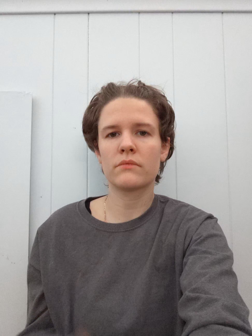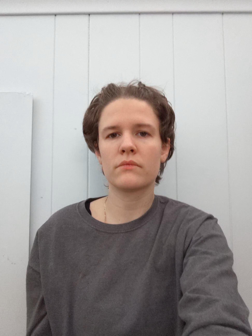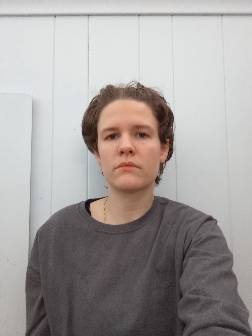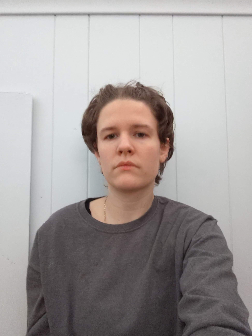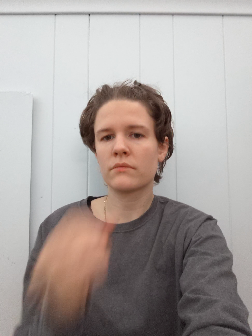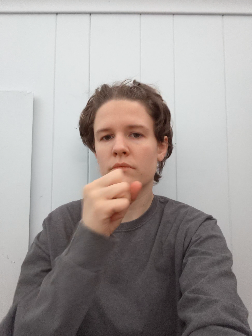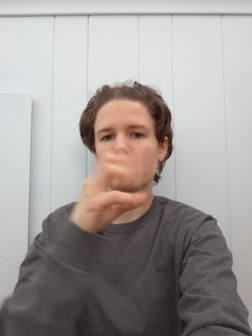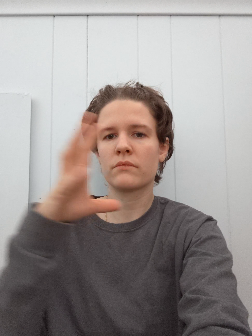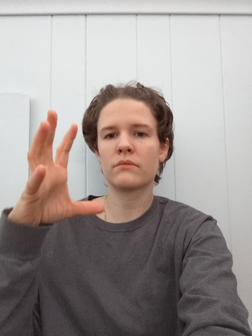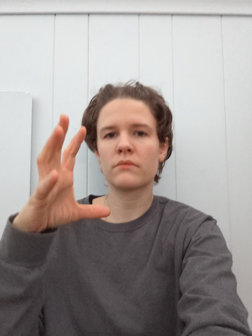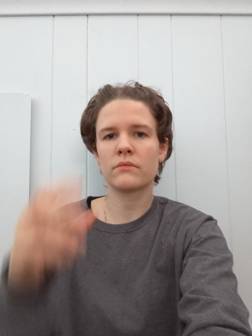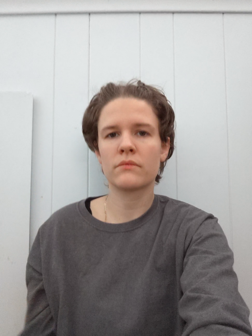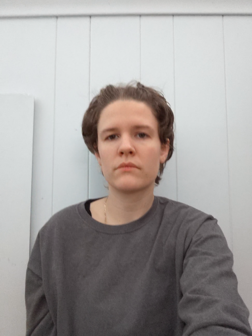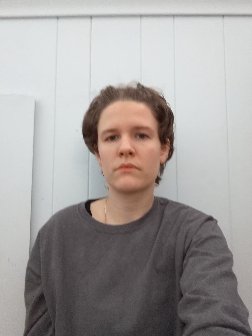balloon